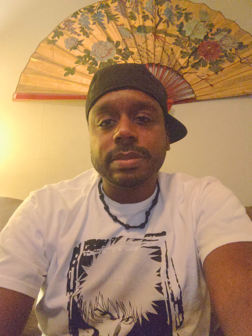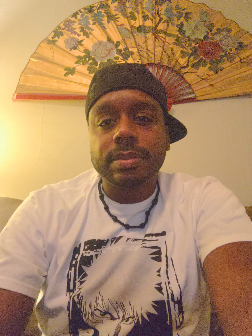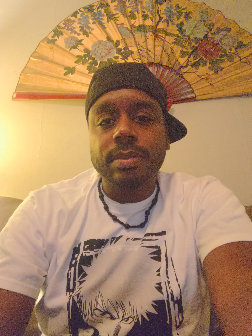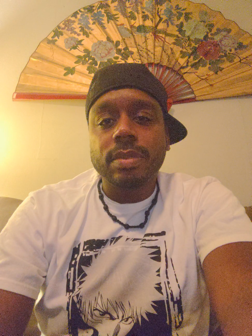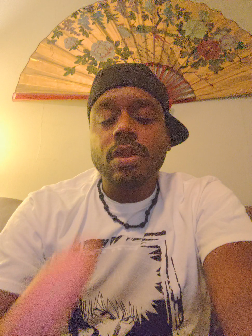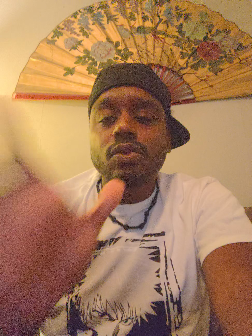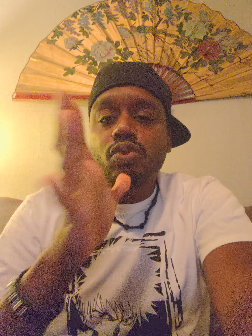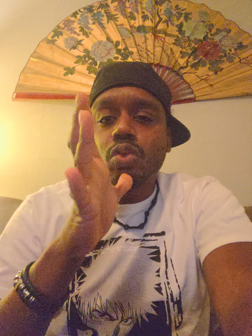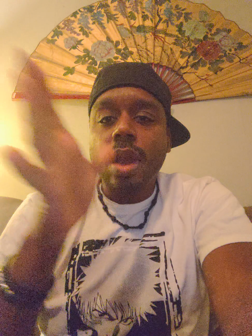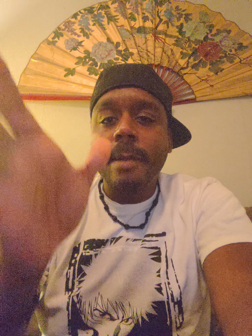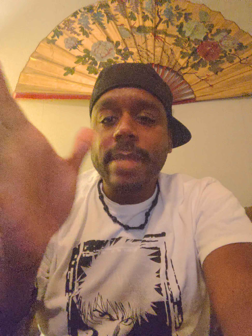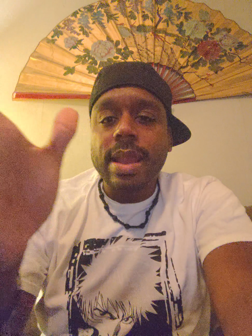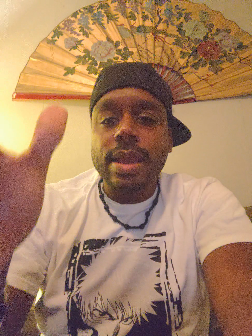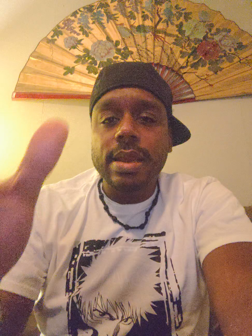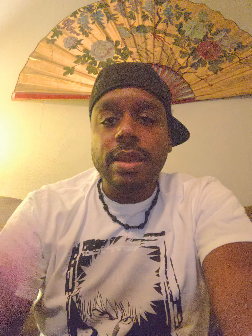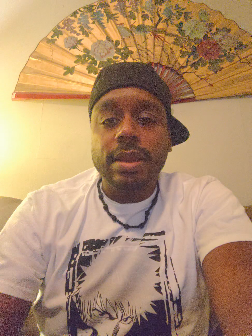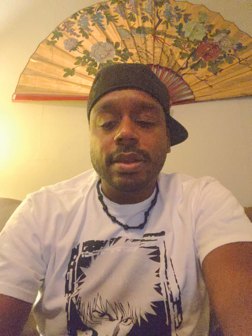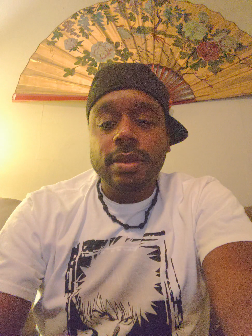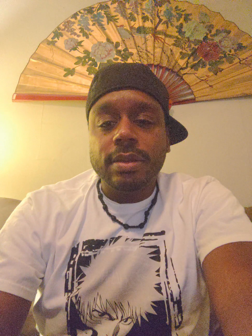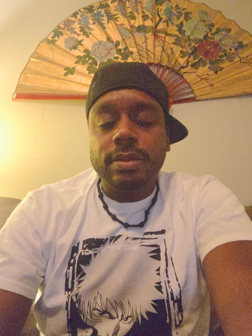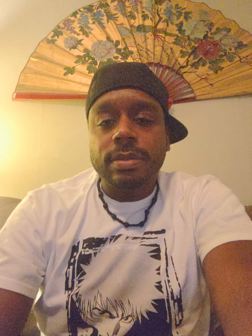grandma